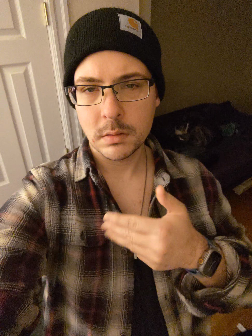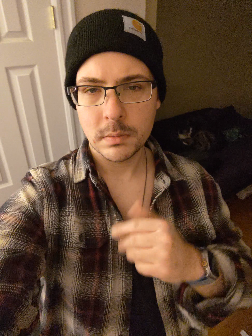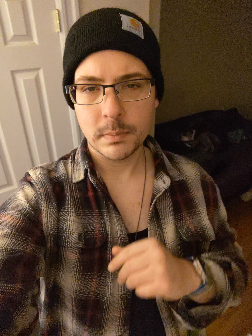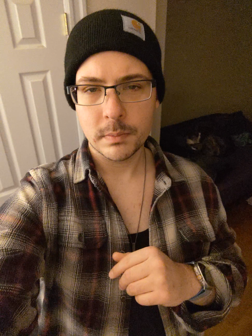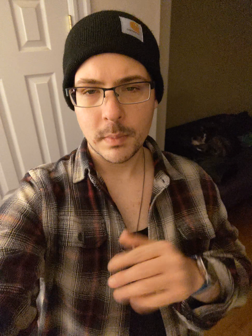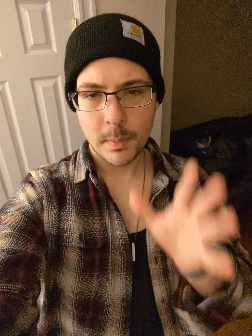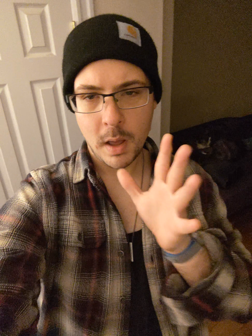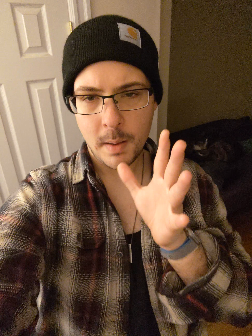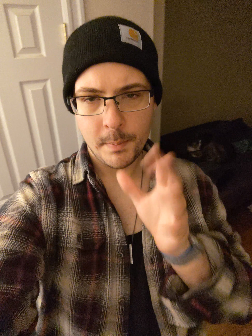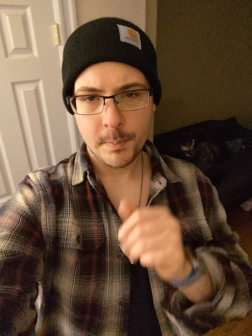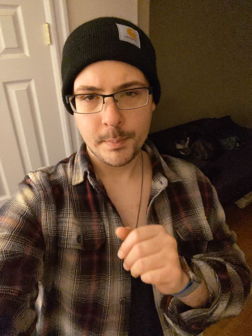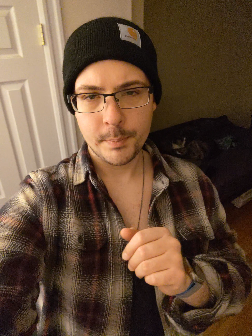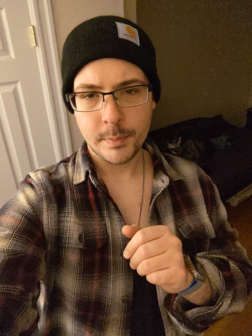mom